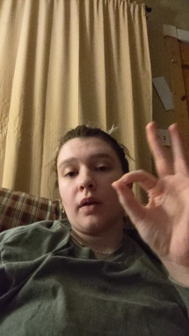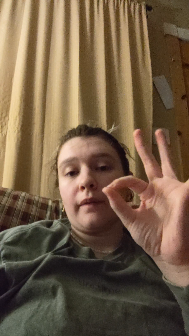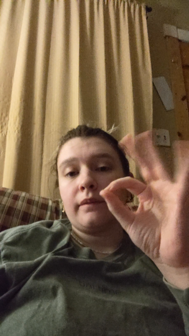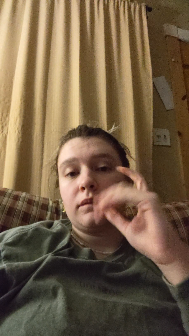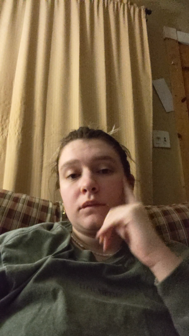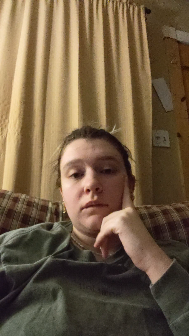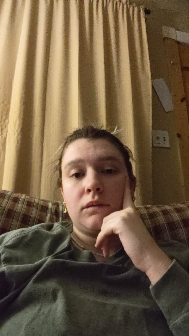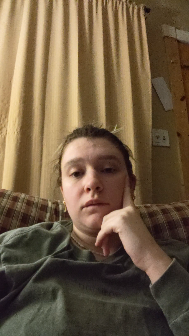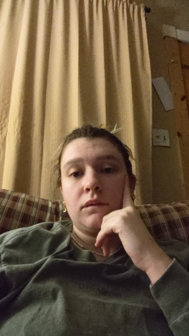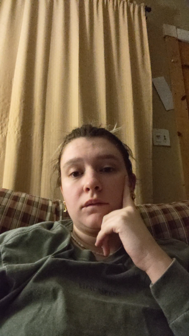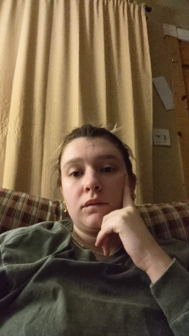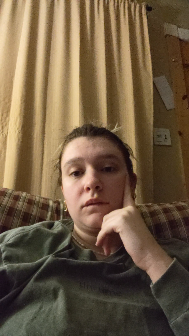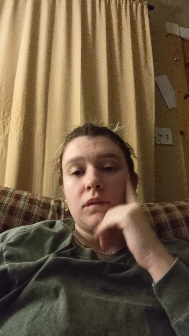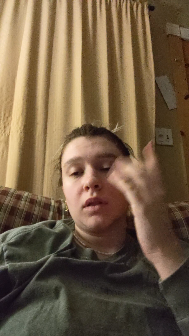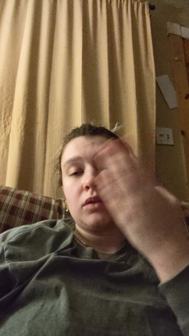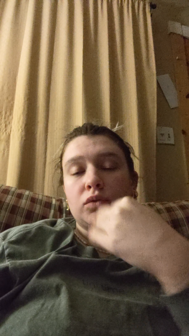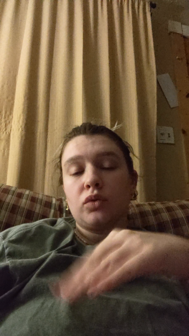scarf